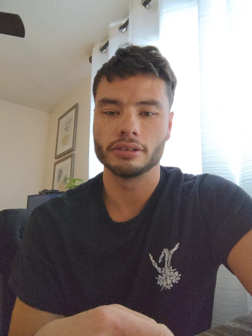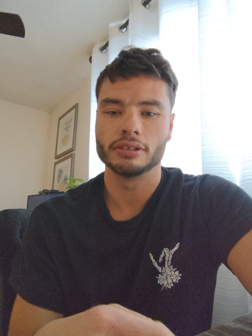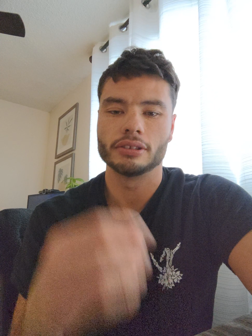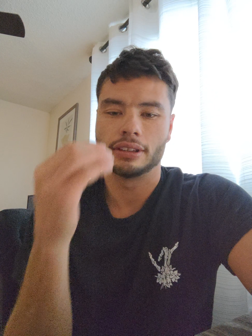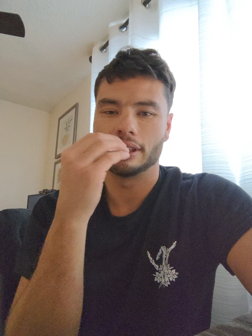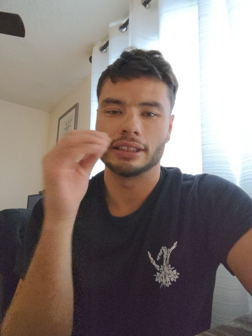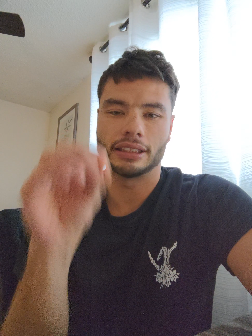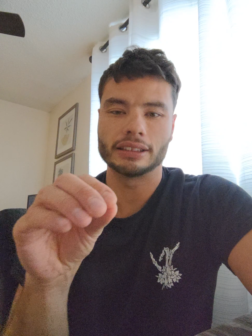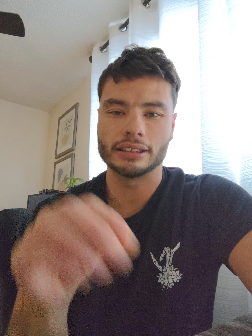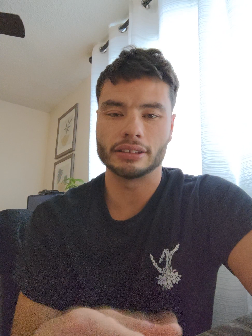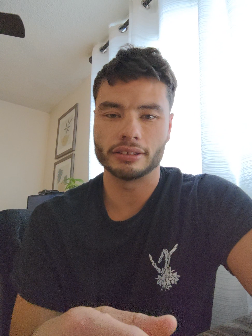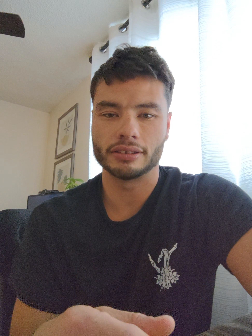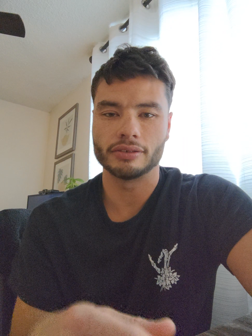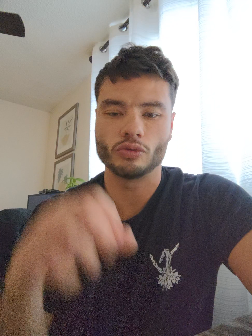kiss